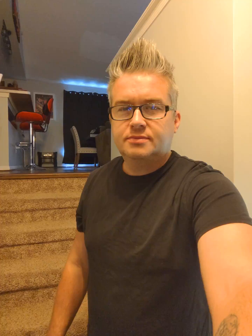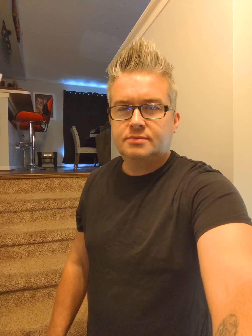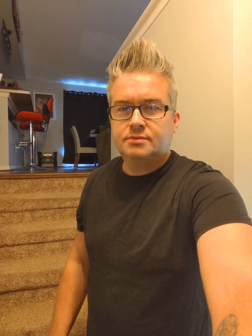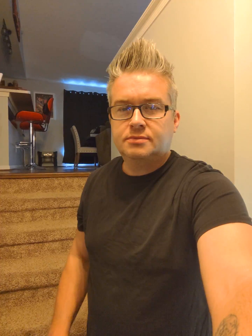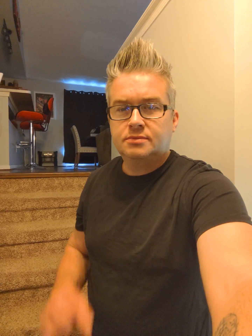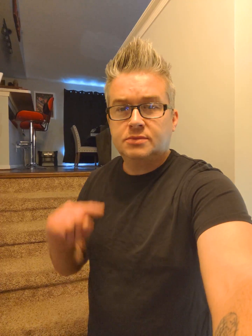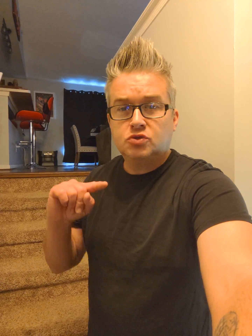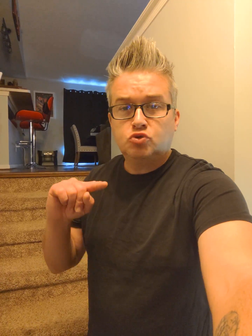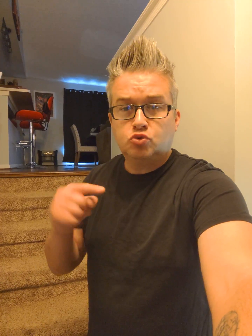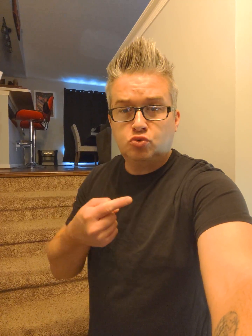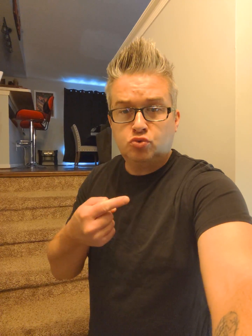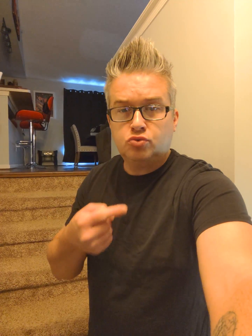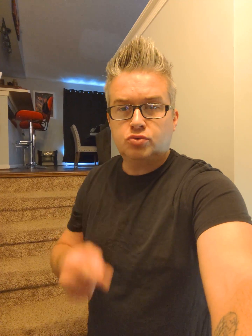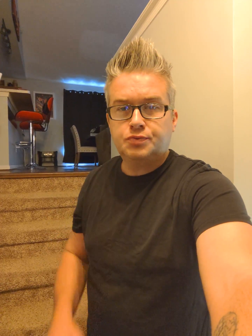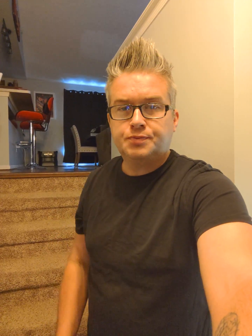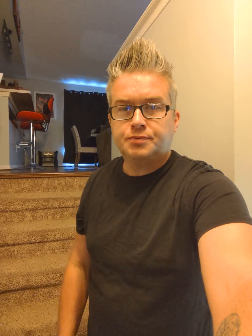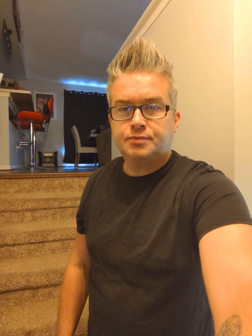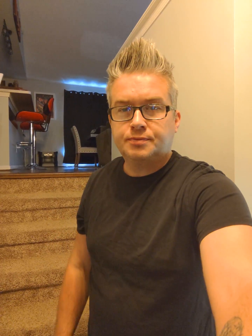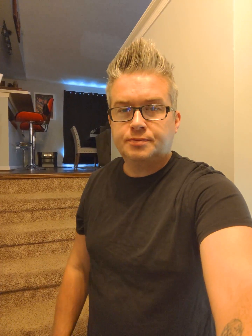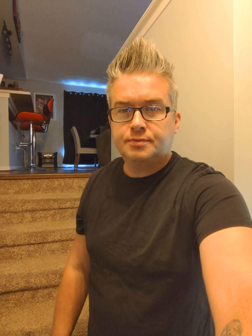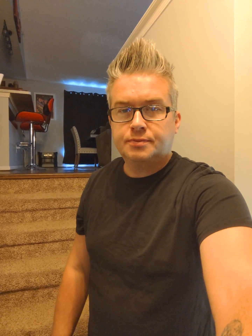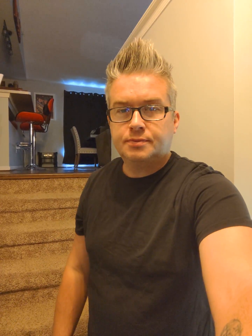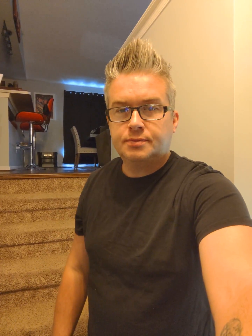hurt